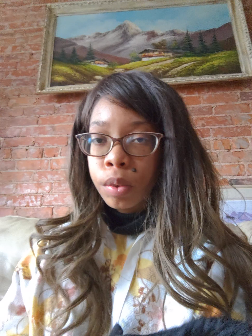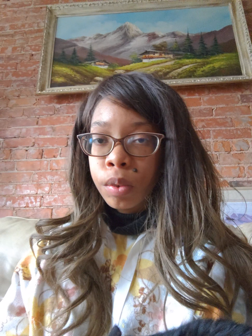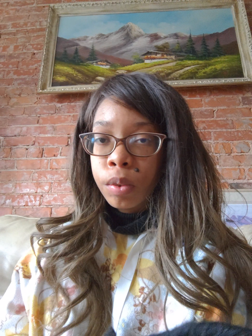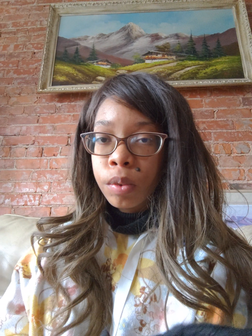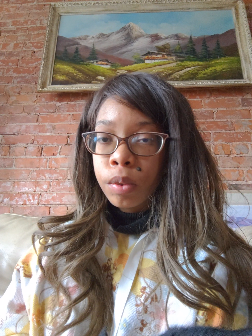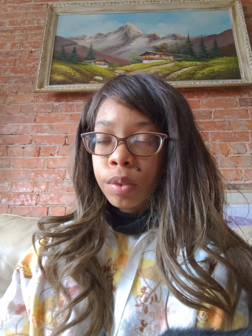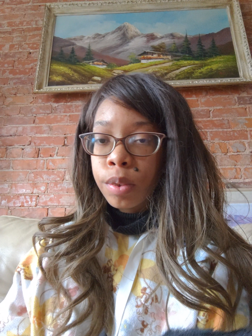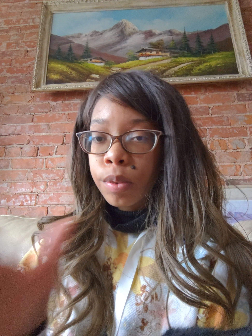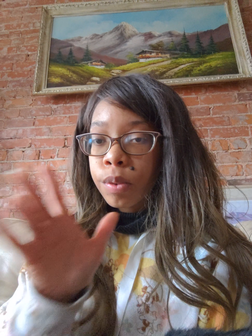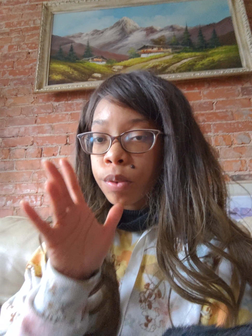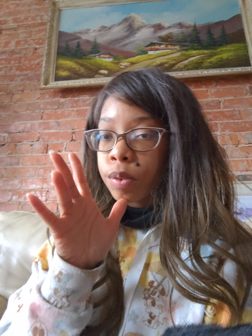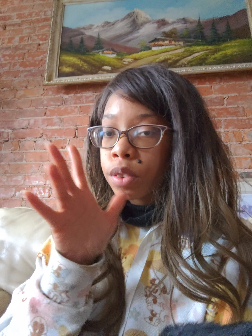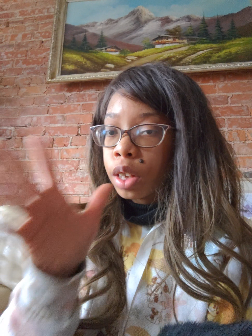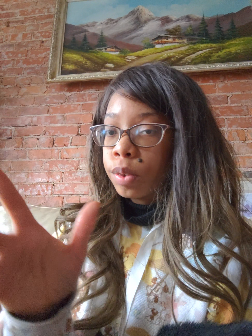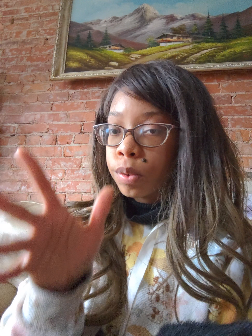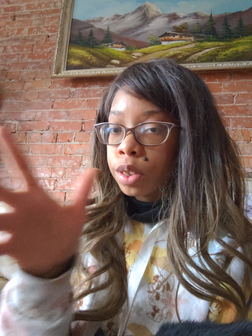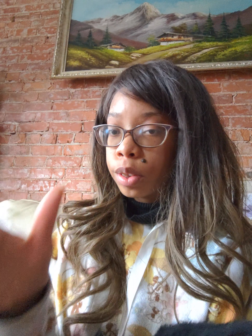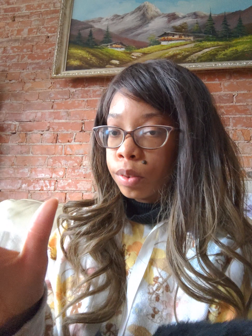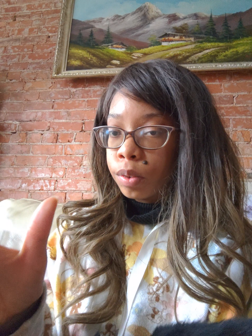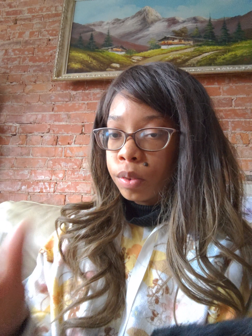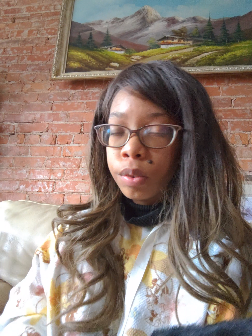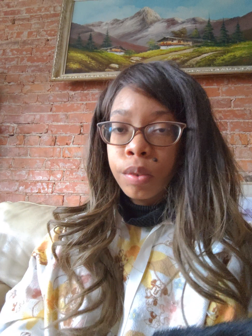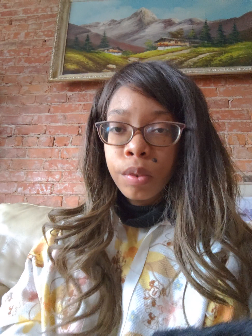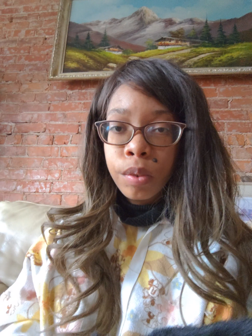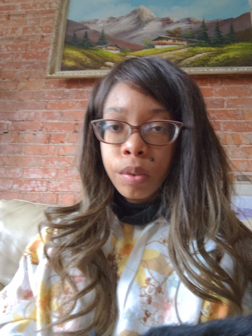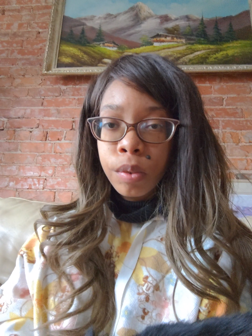grandma